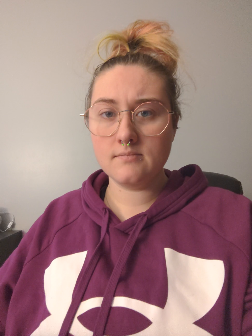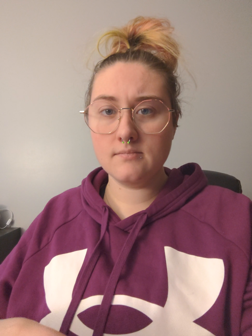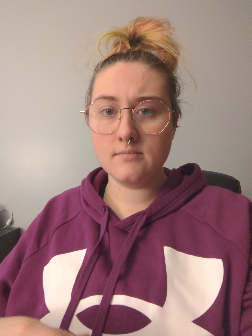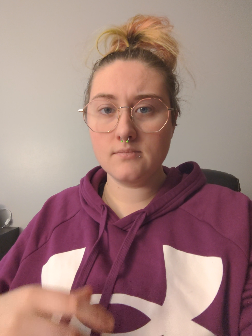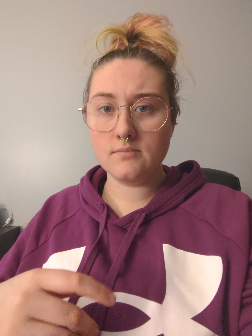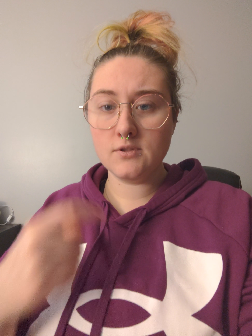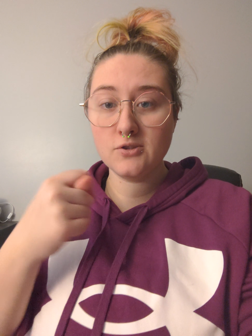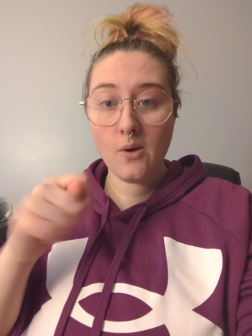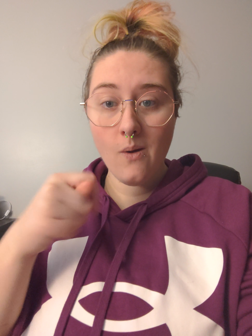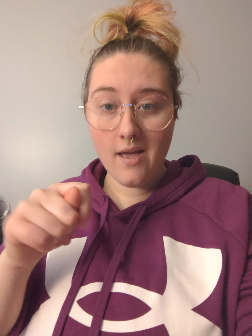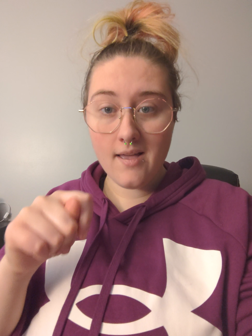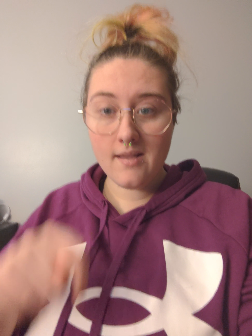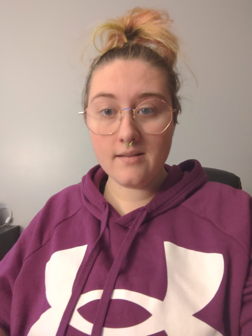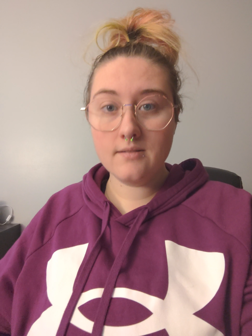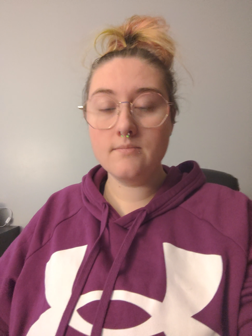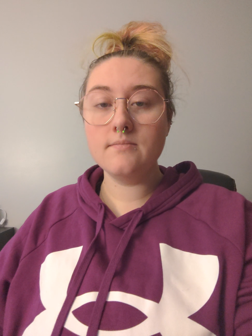toy